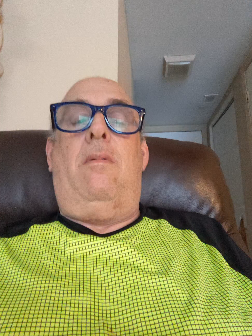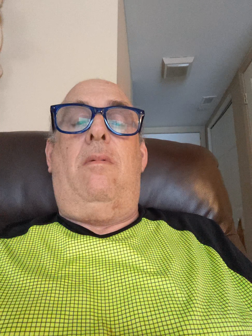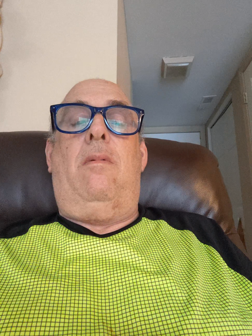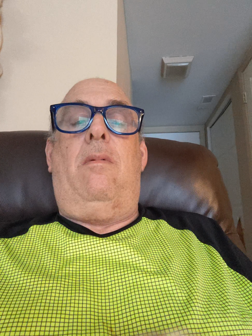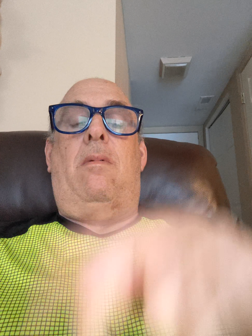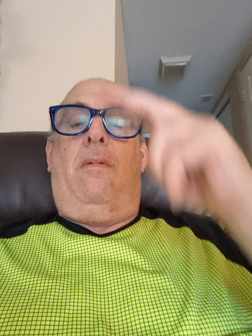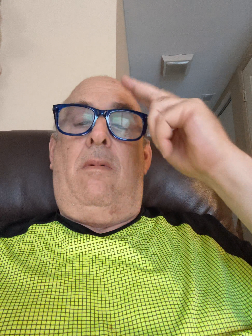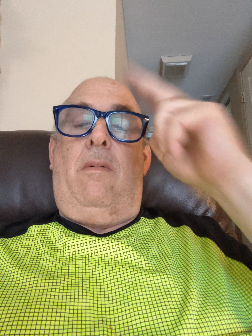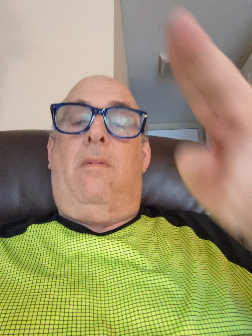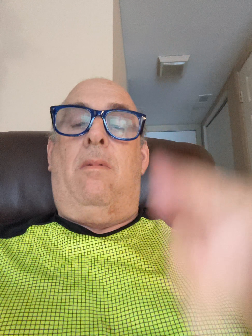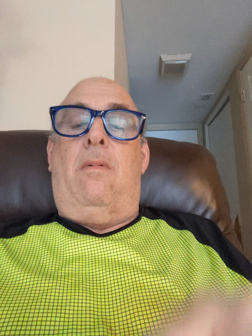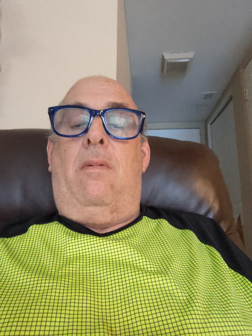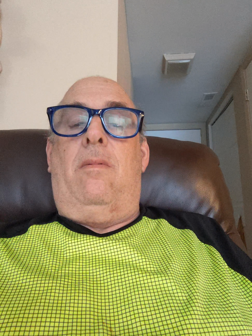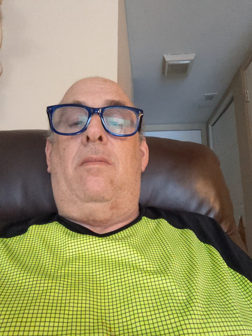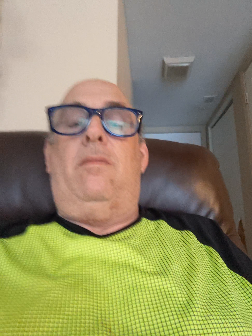hello